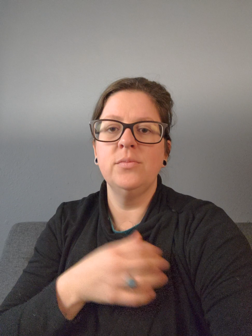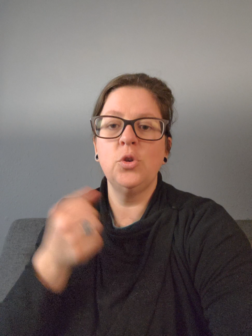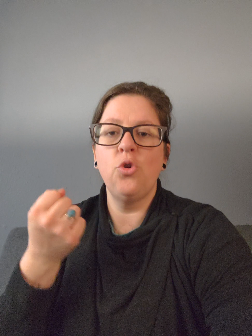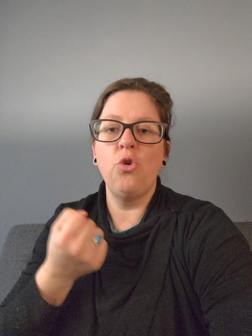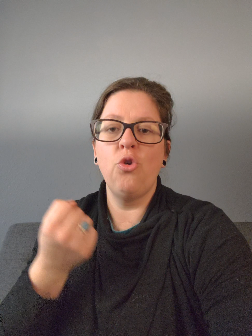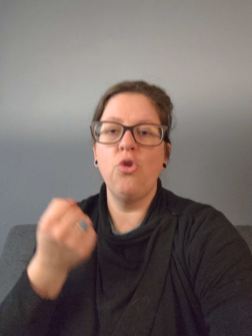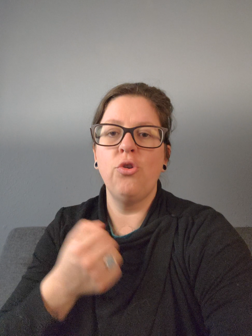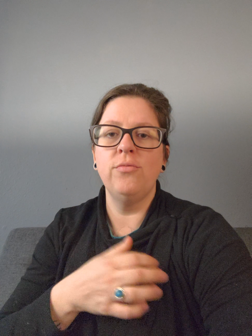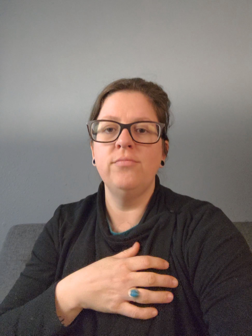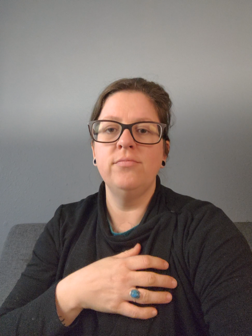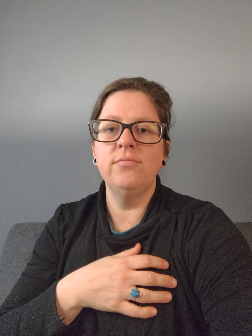car